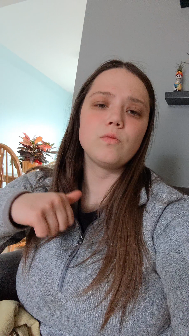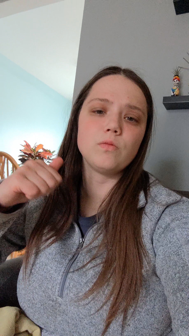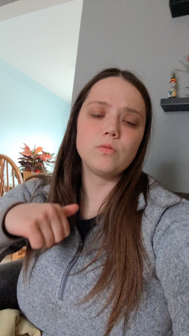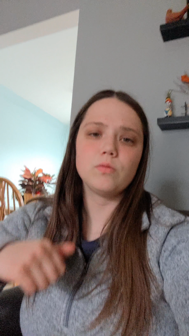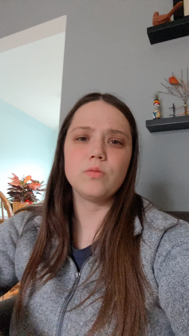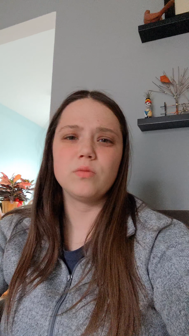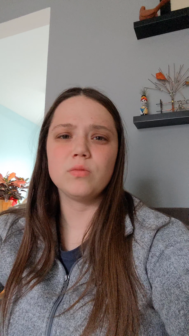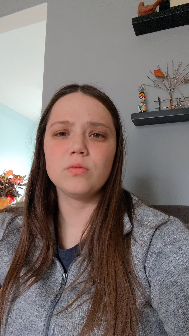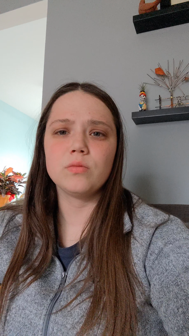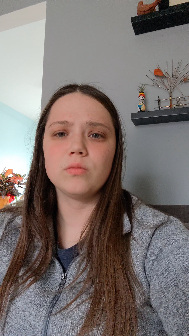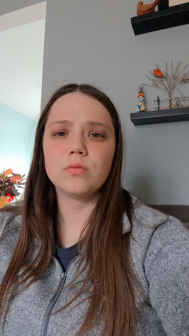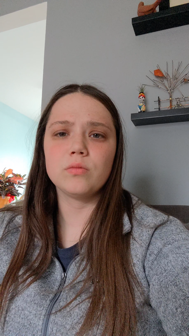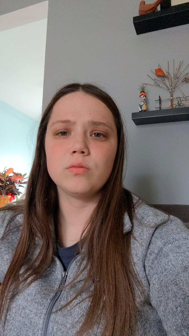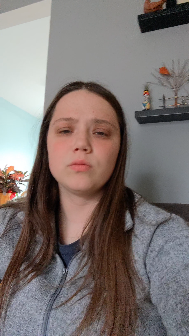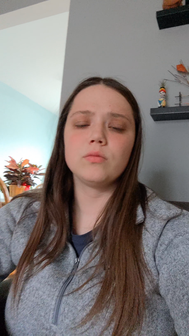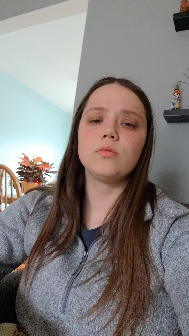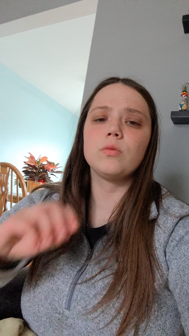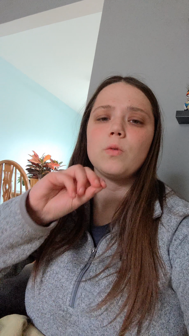off